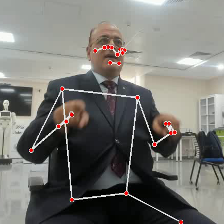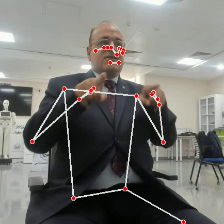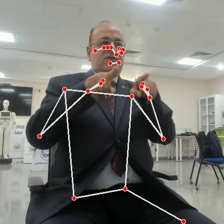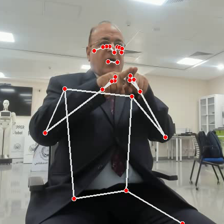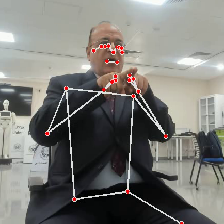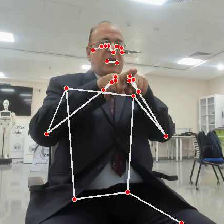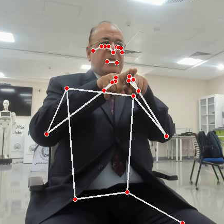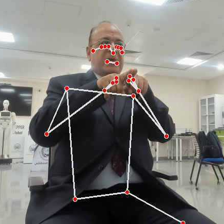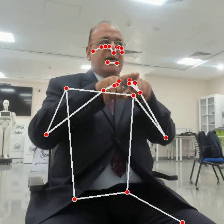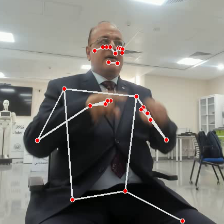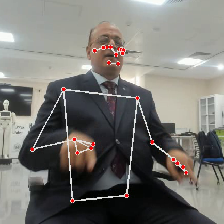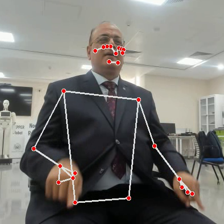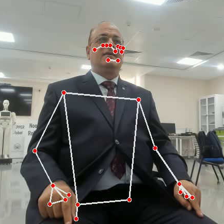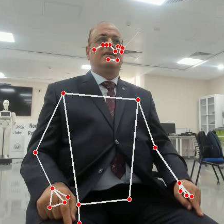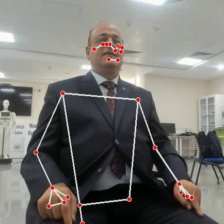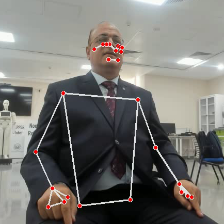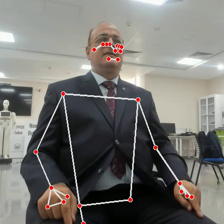sahby